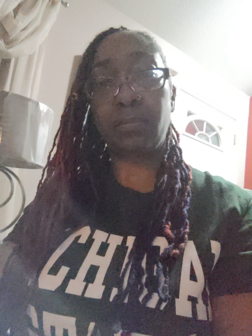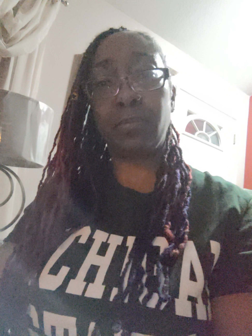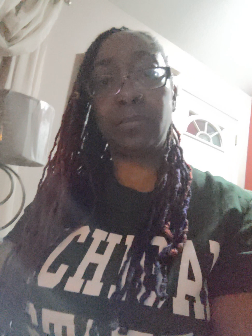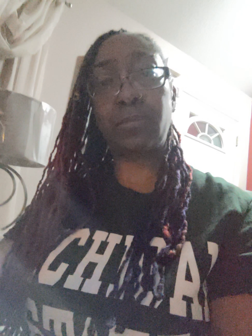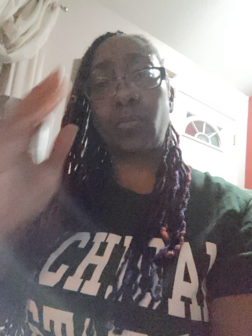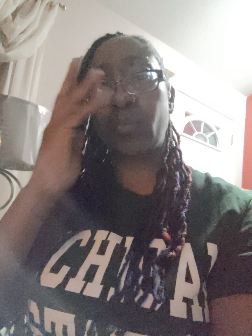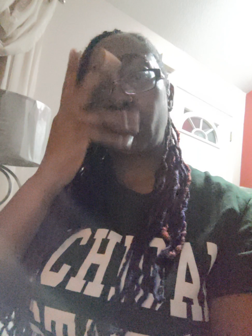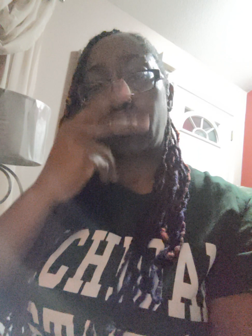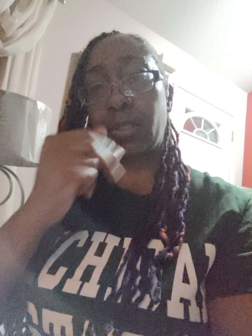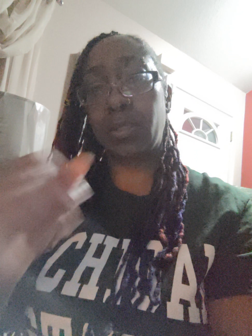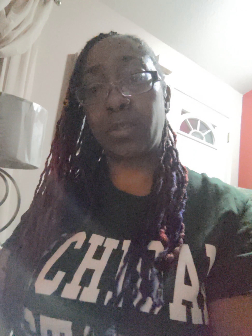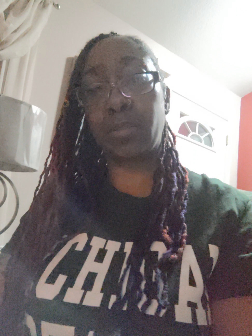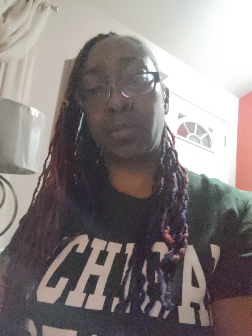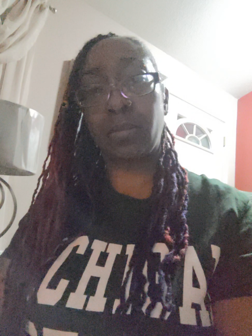pretty